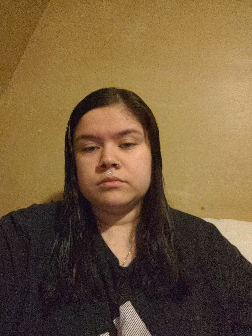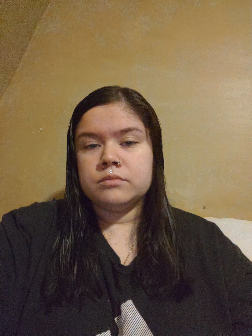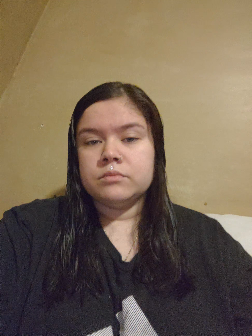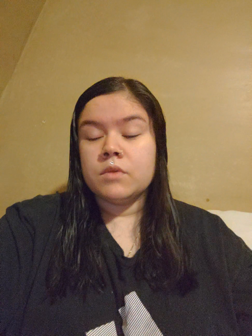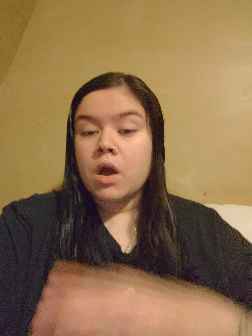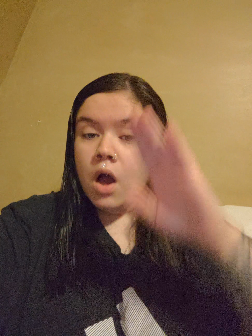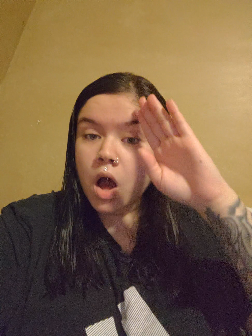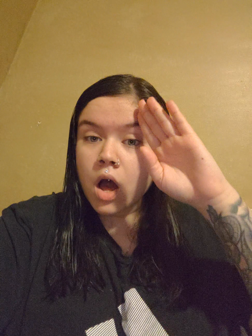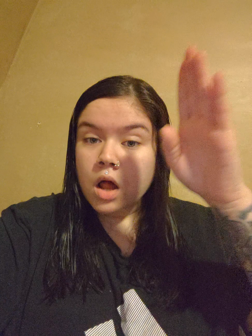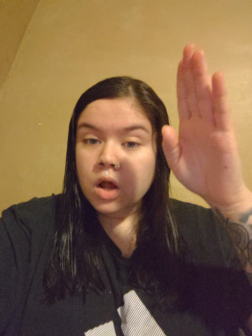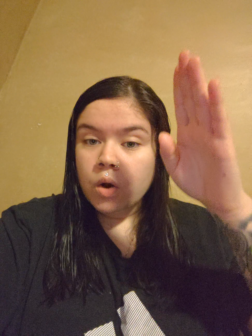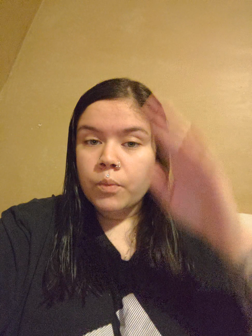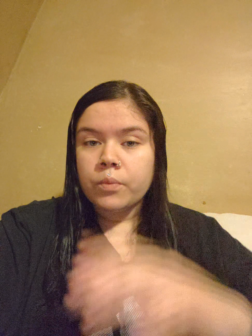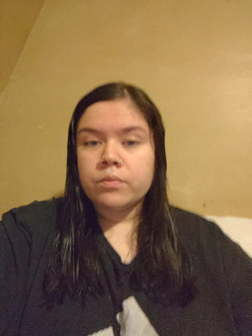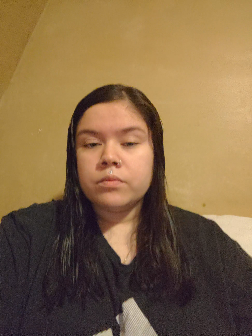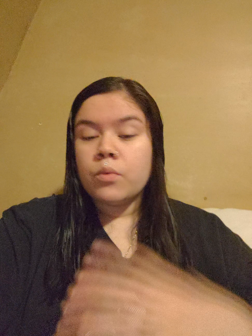hello